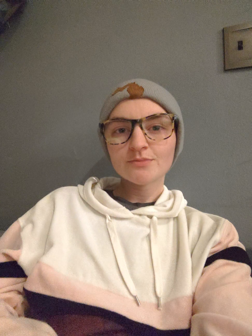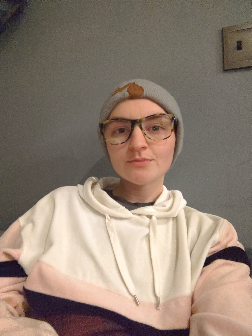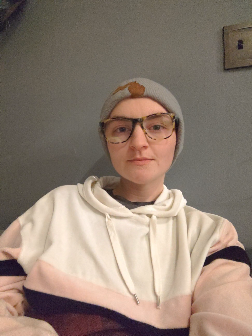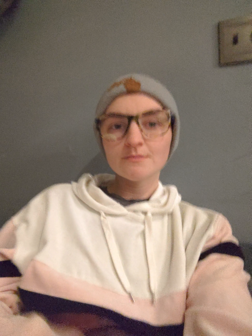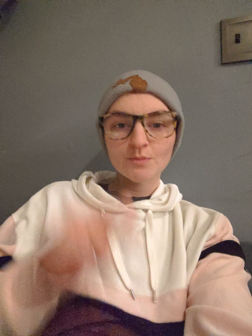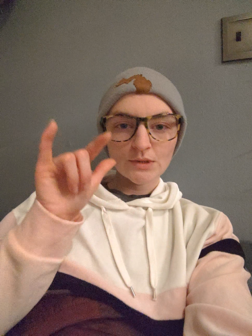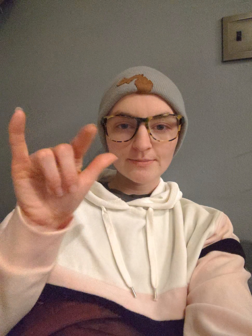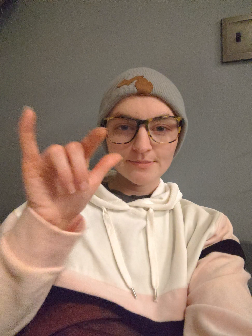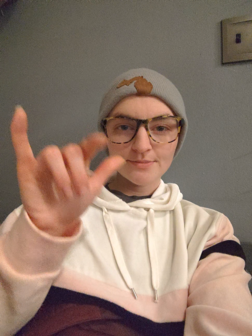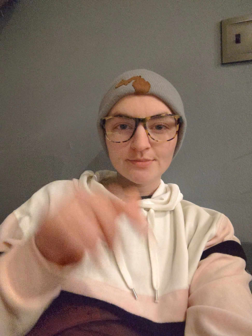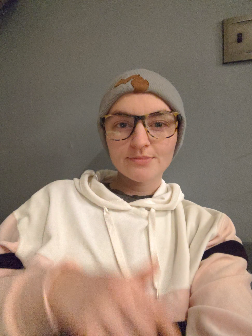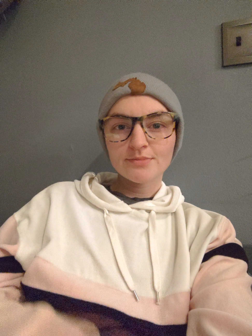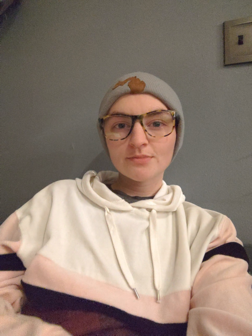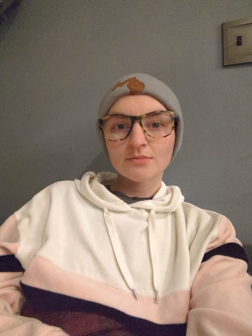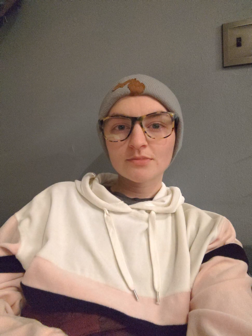airplane